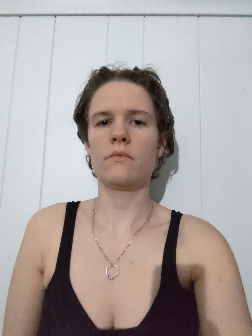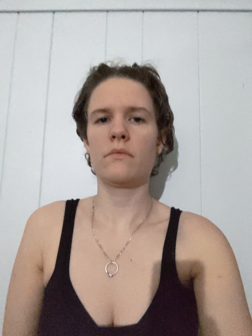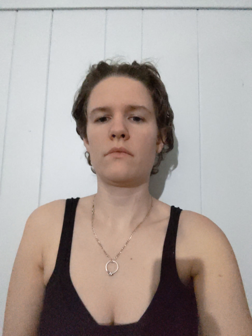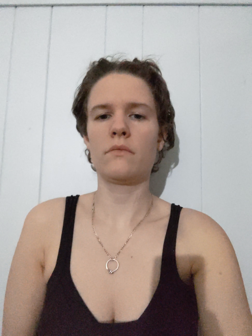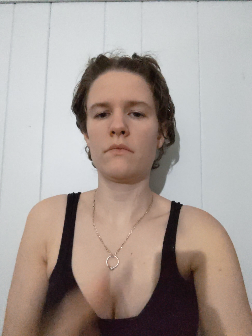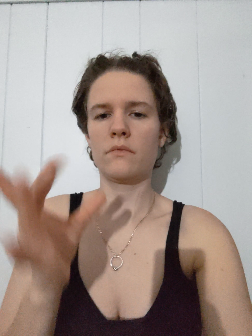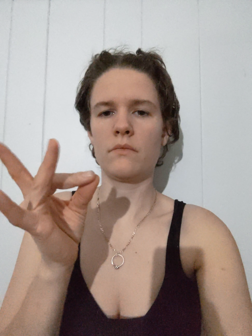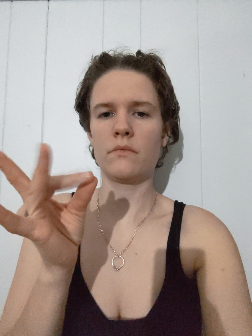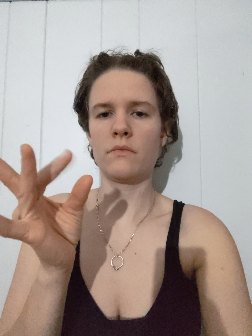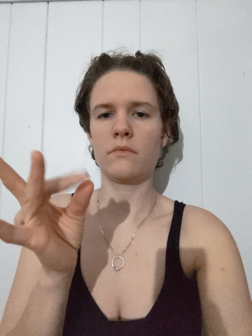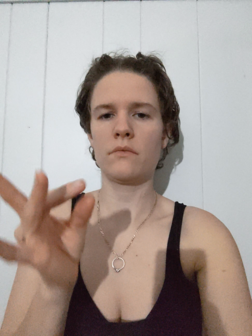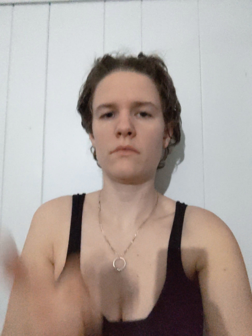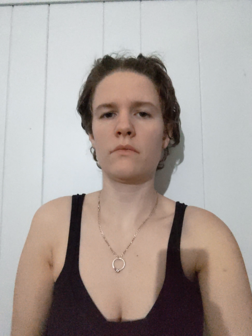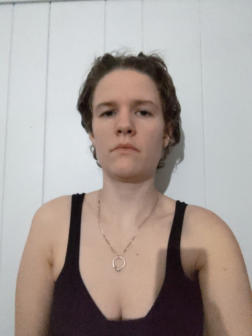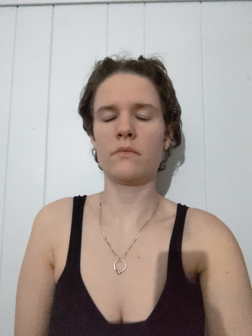sticky